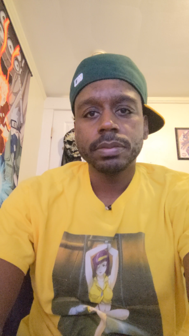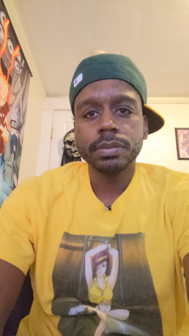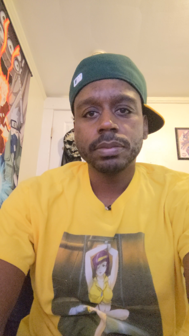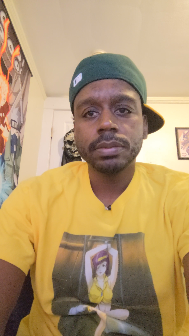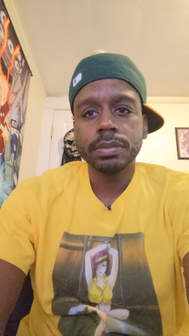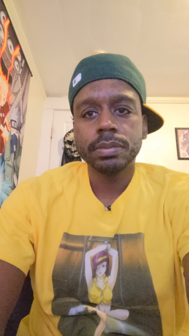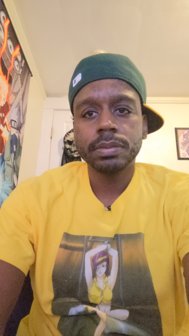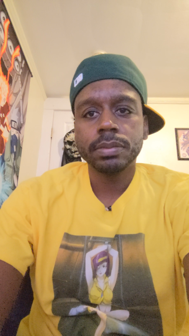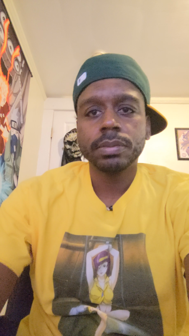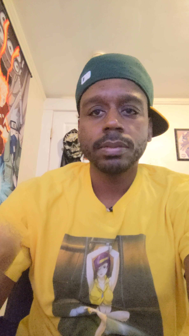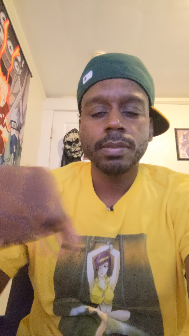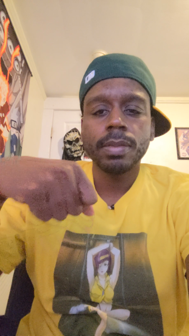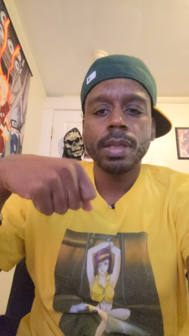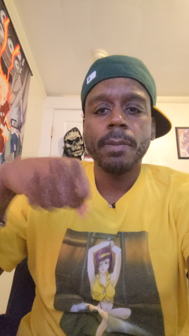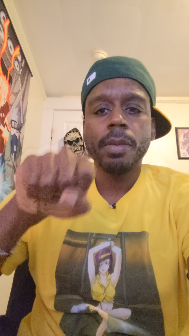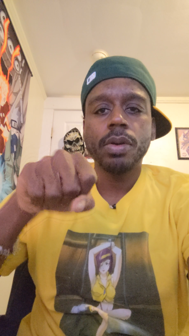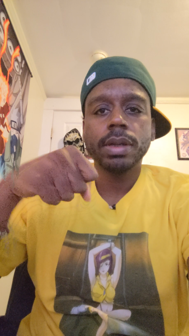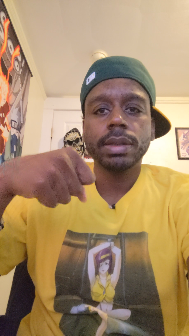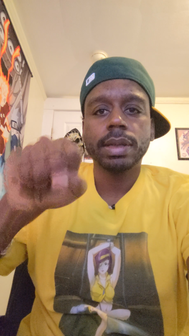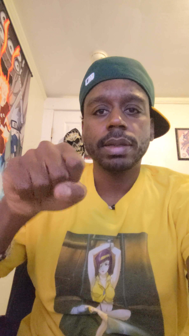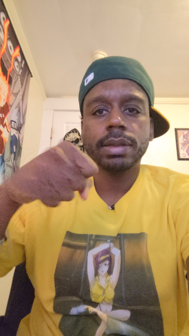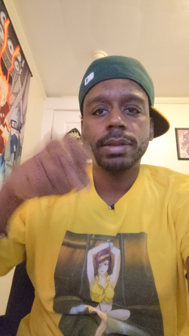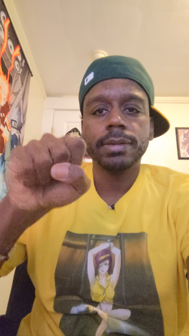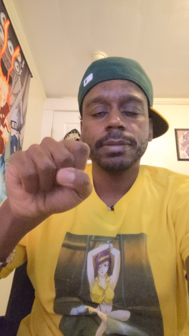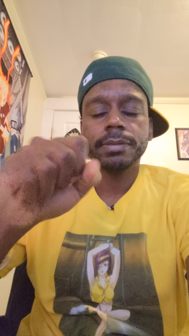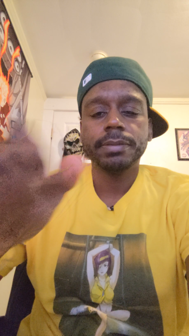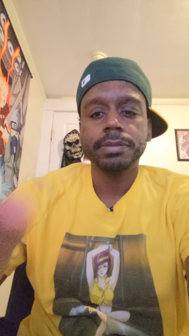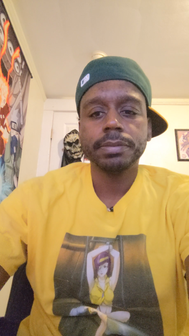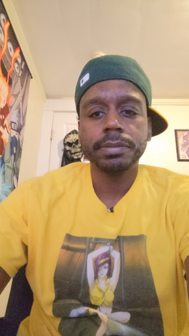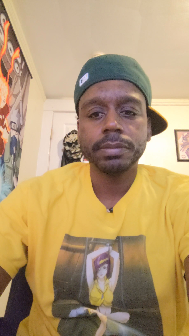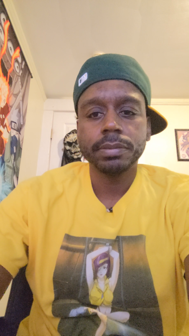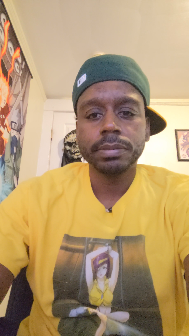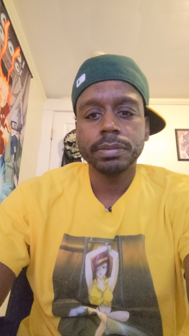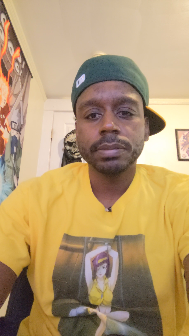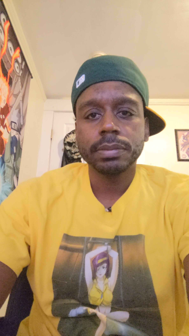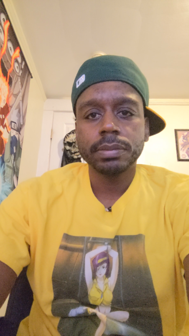motorcycle